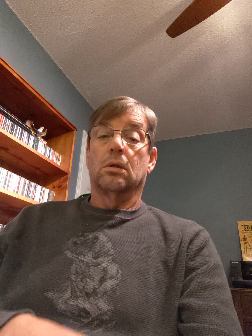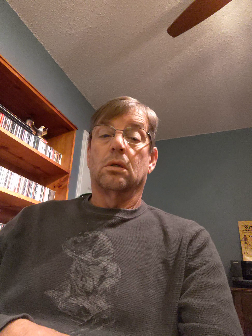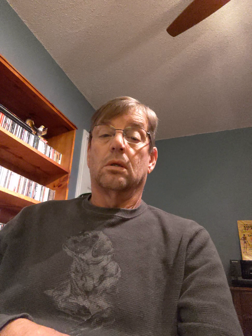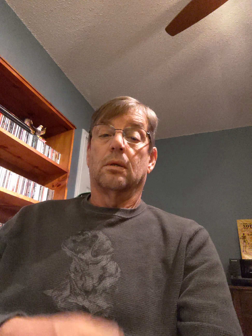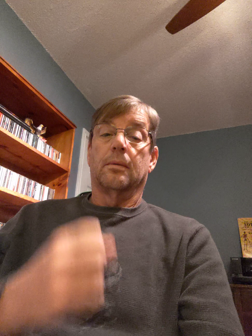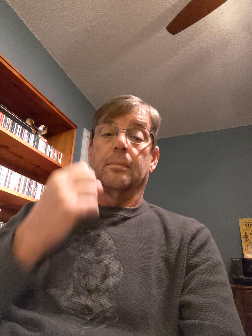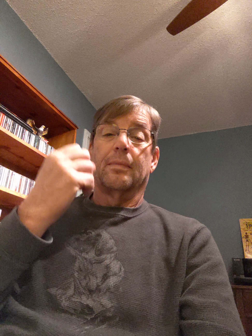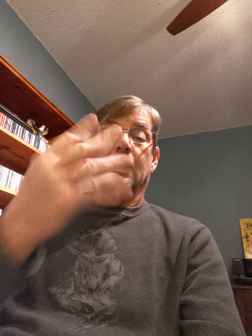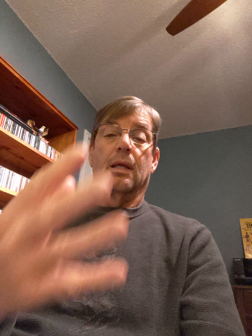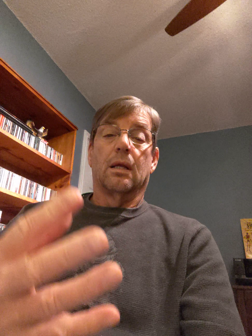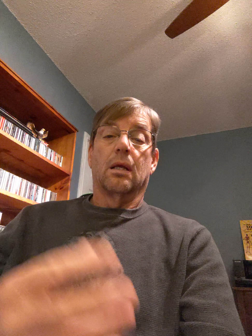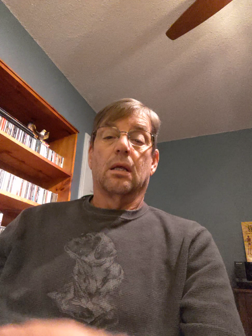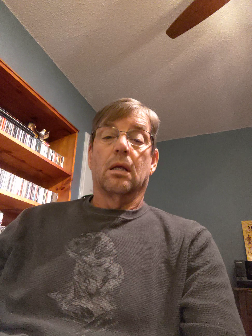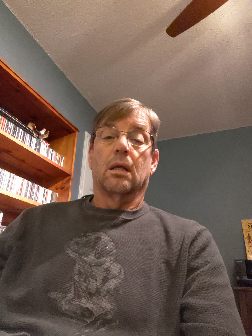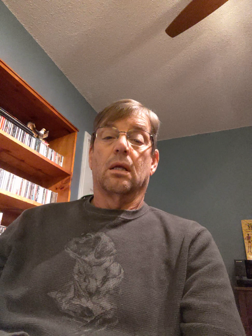many